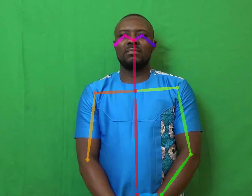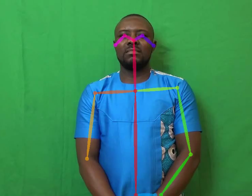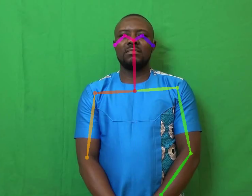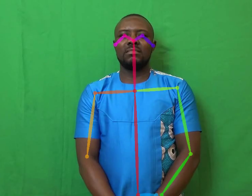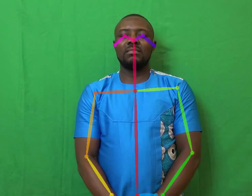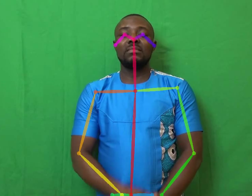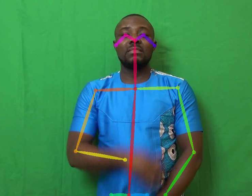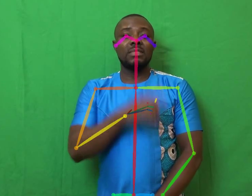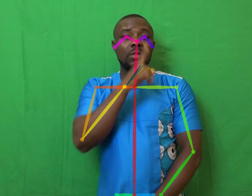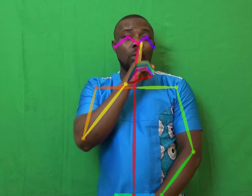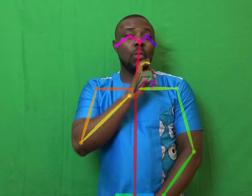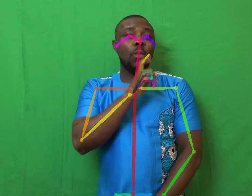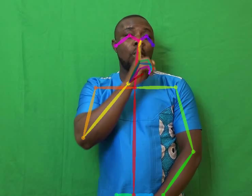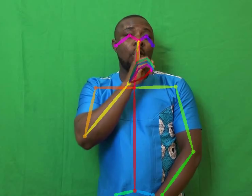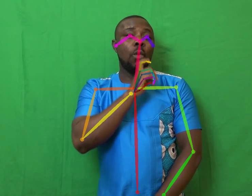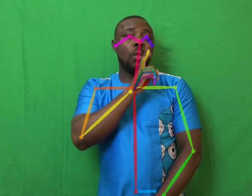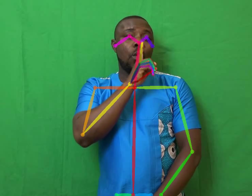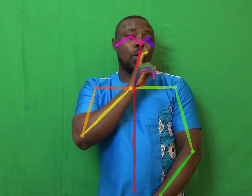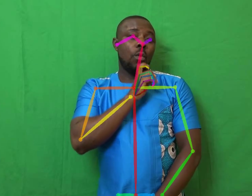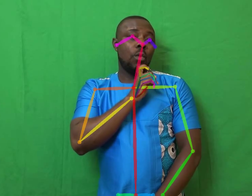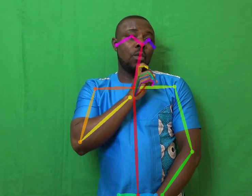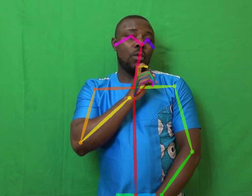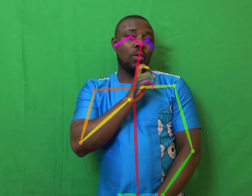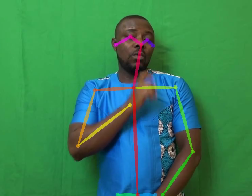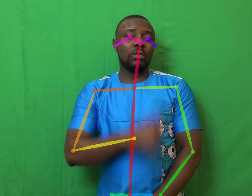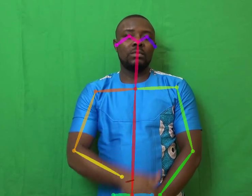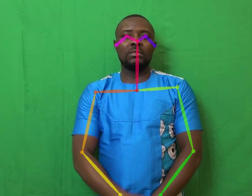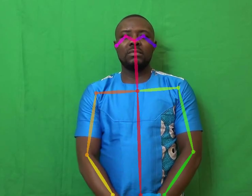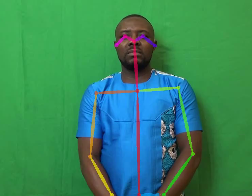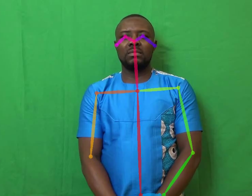porridge